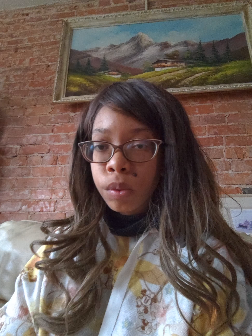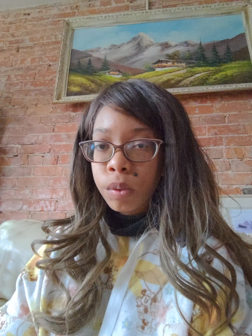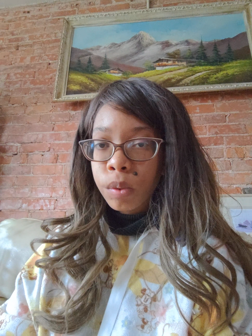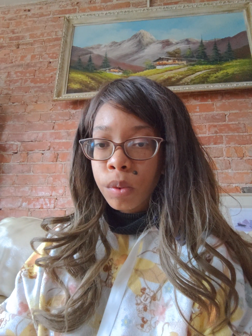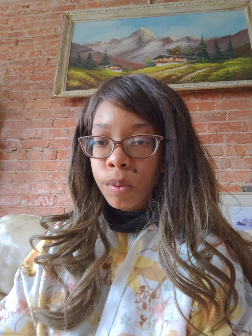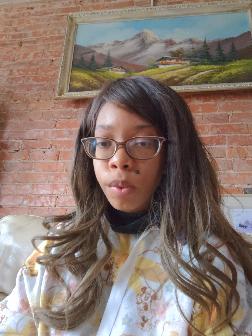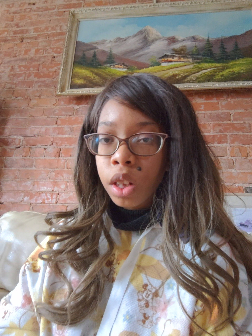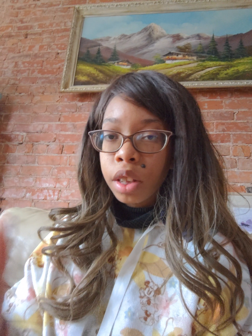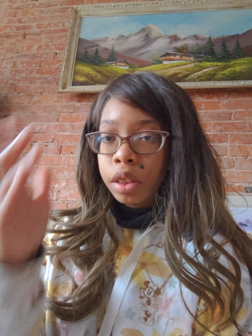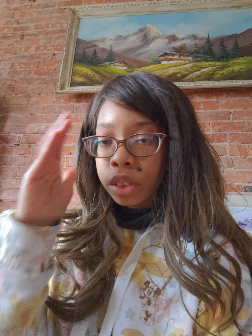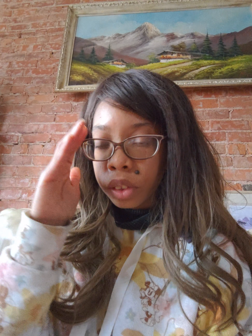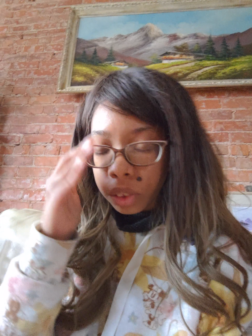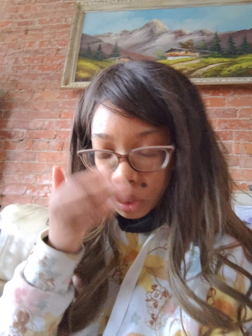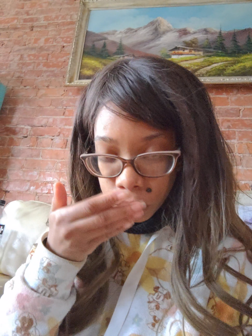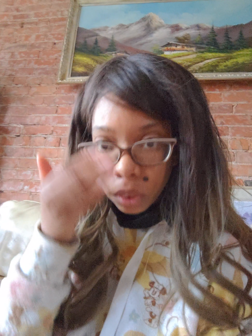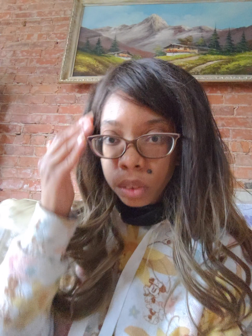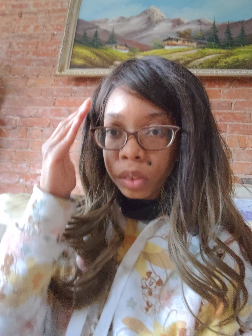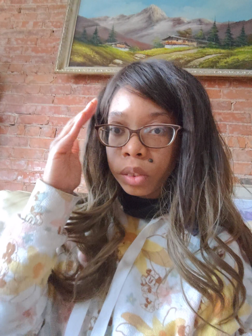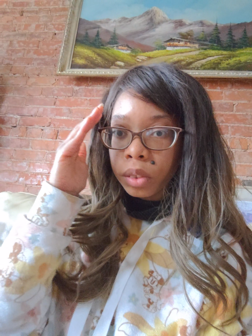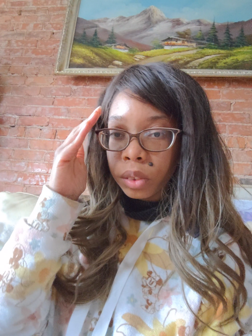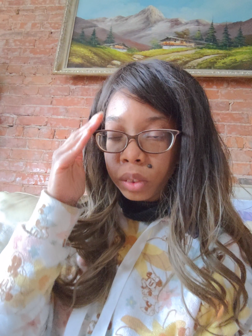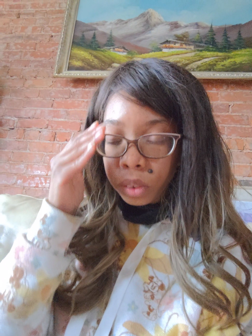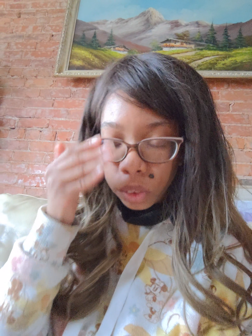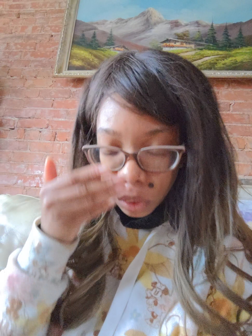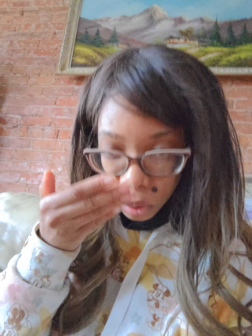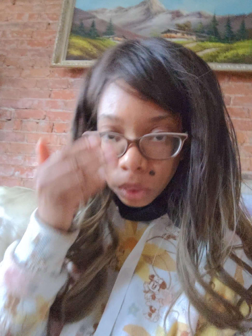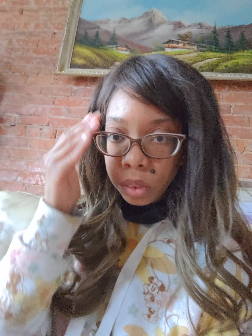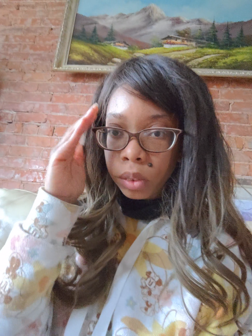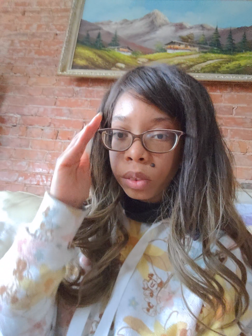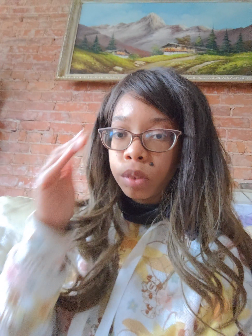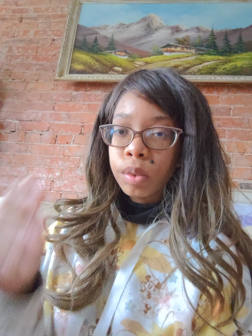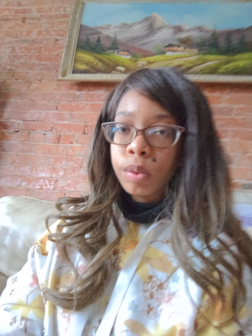sleepy